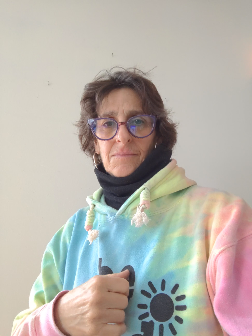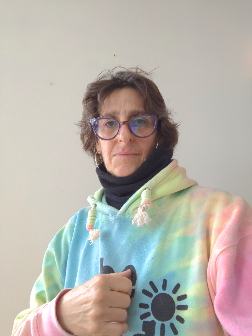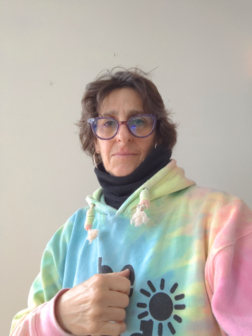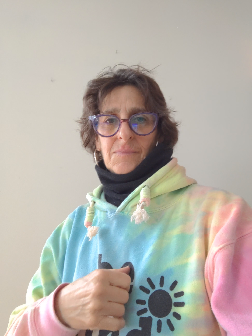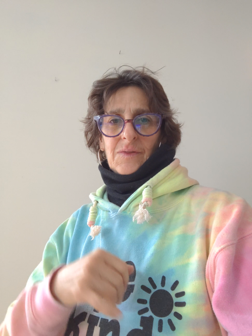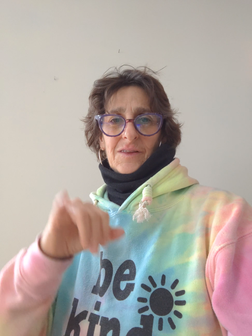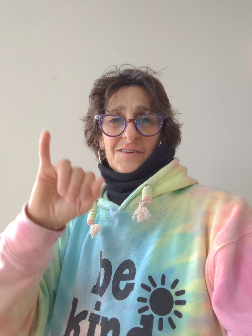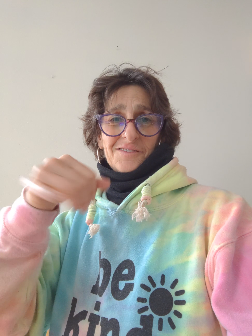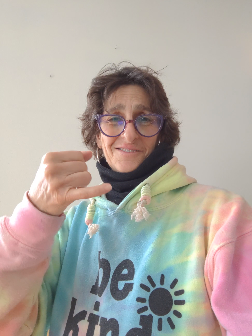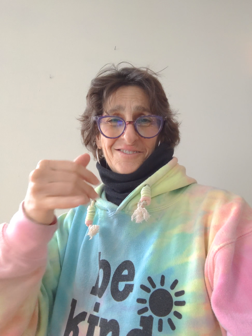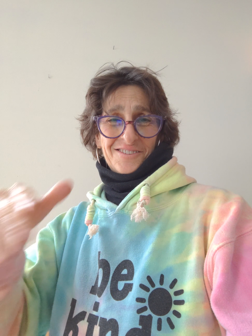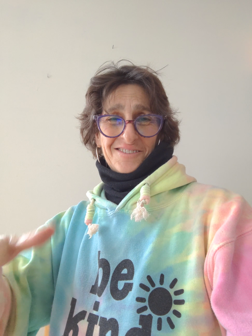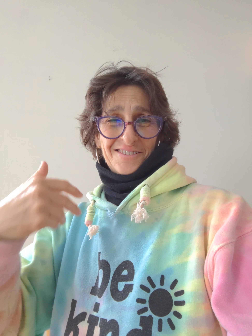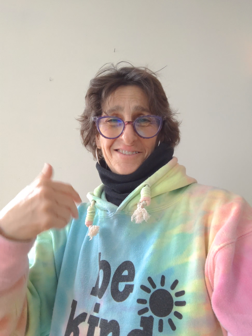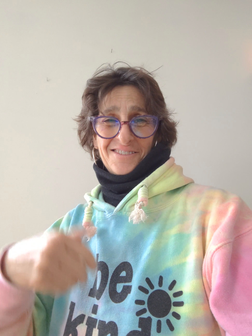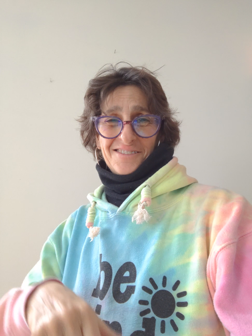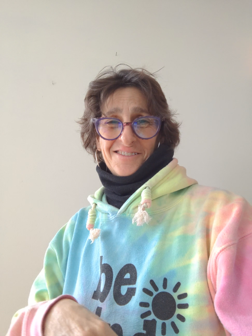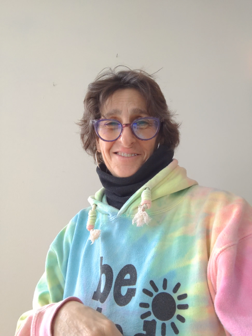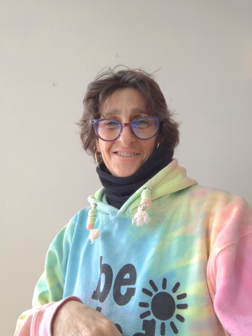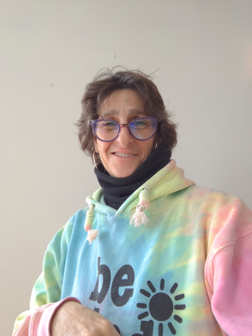jeans